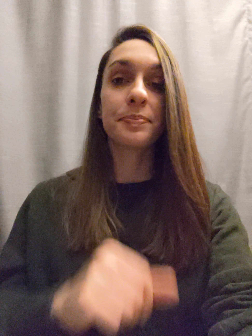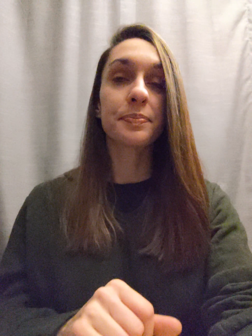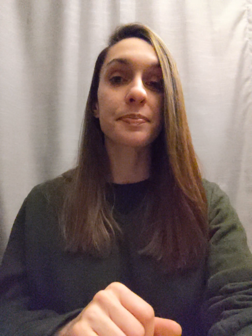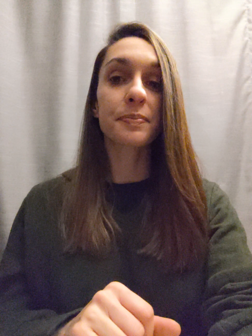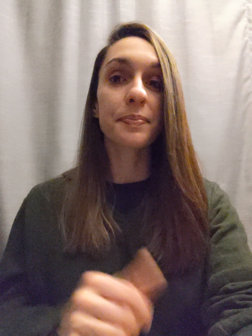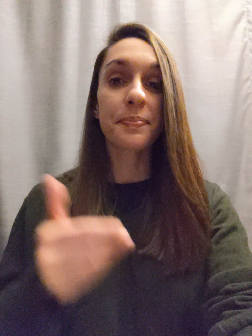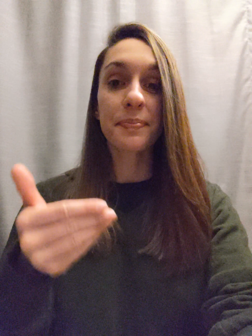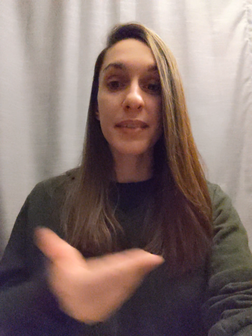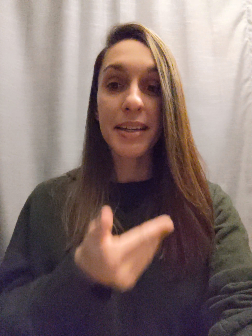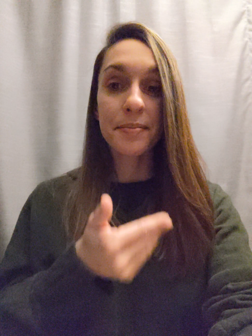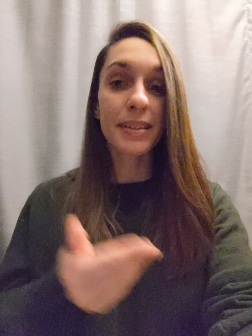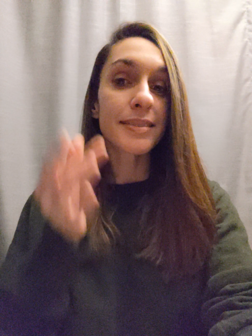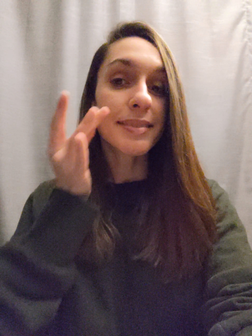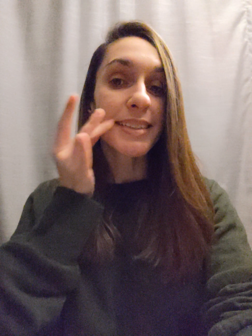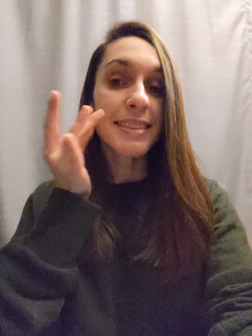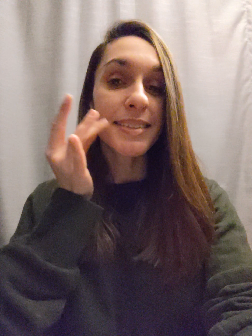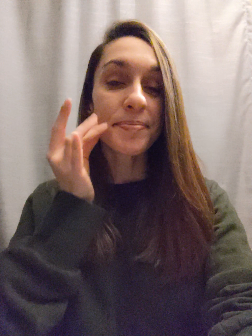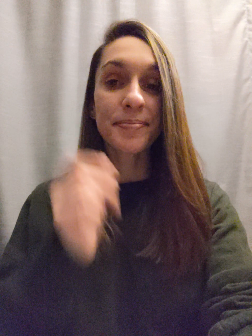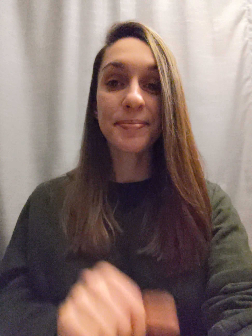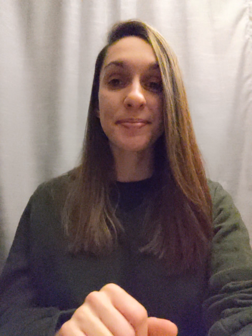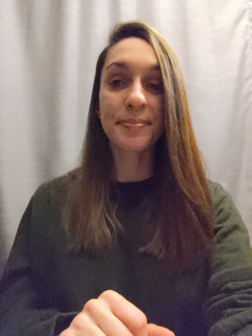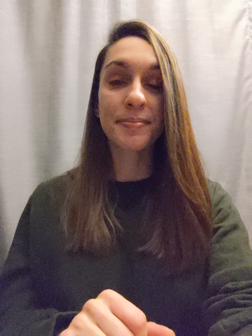kitty